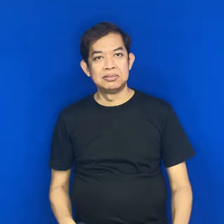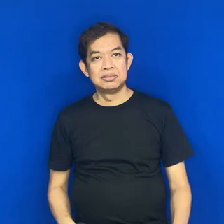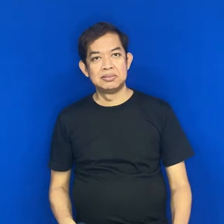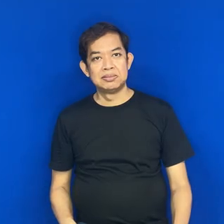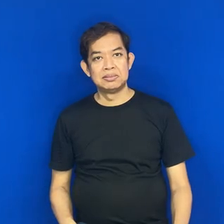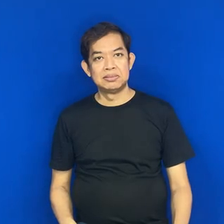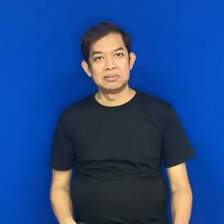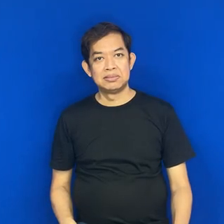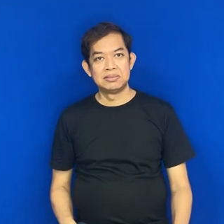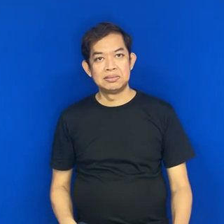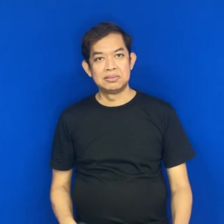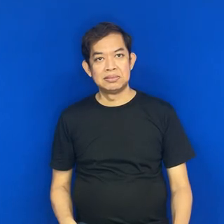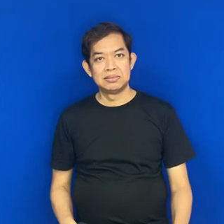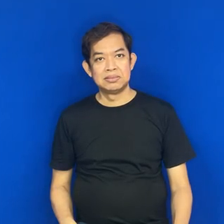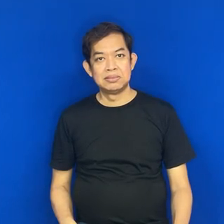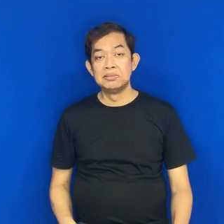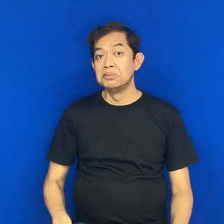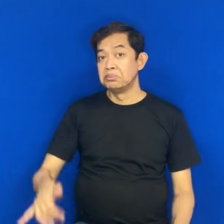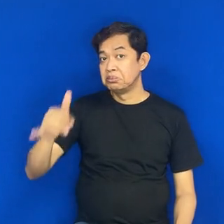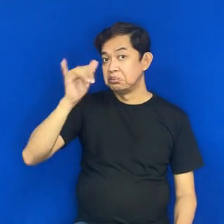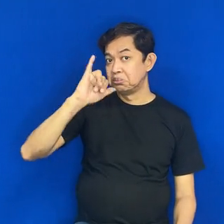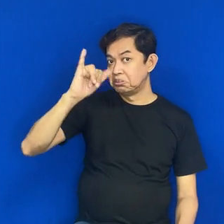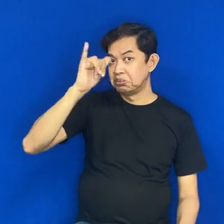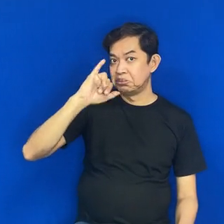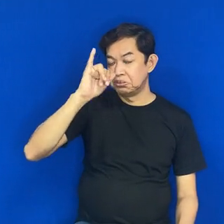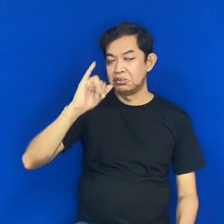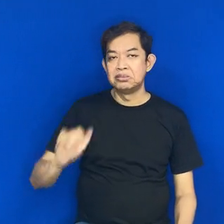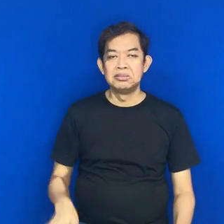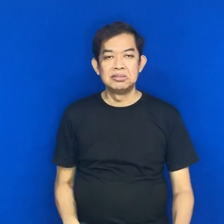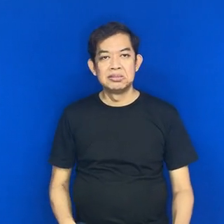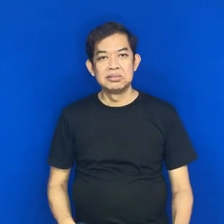beer